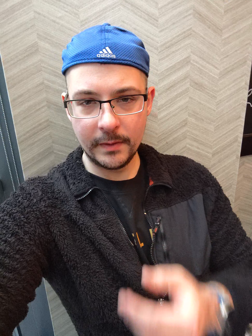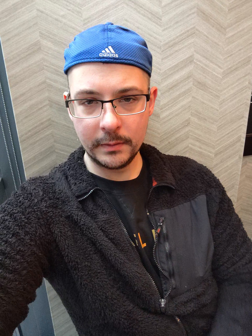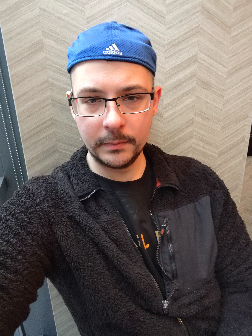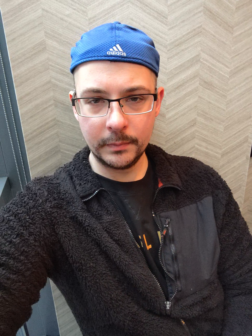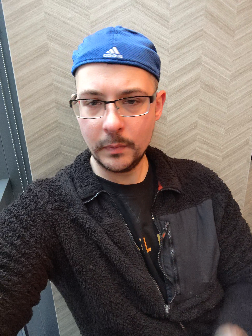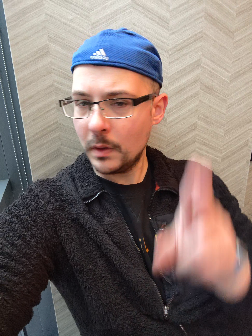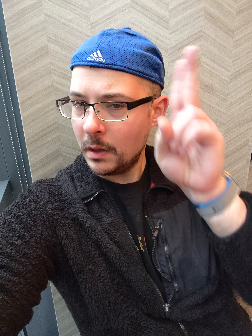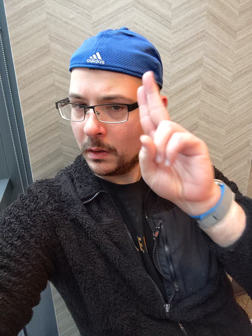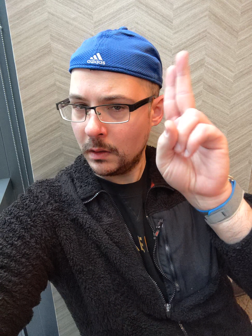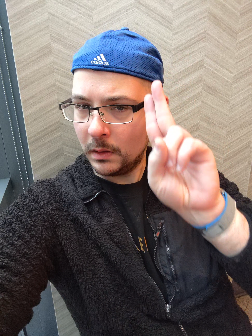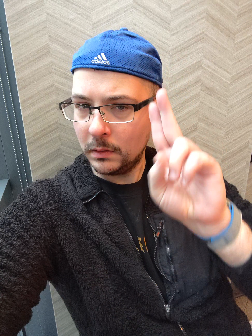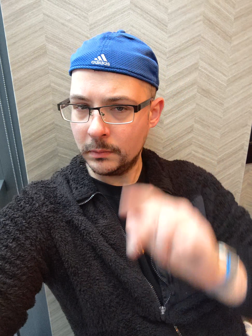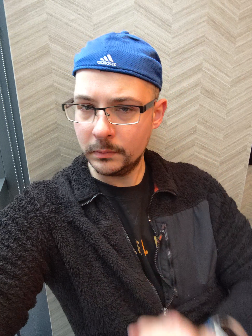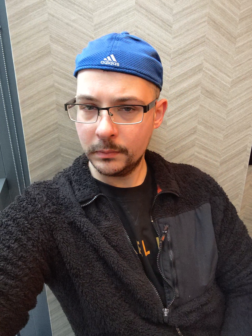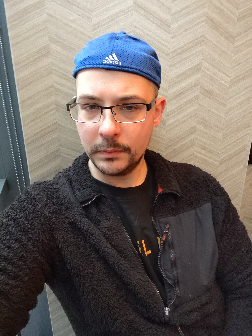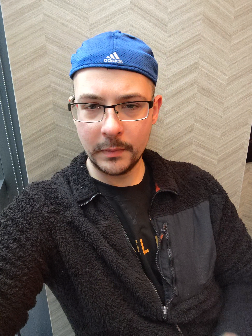uncle